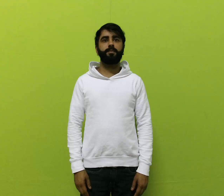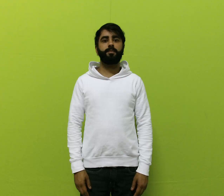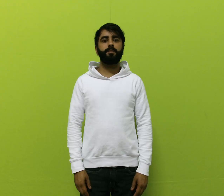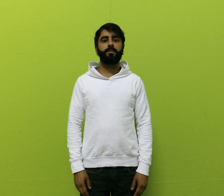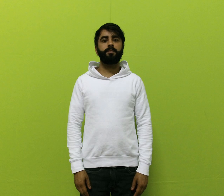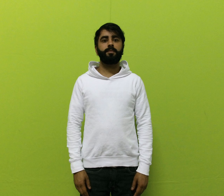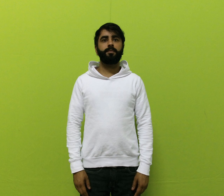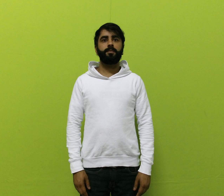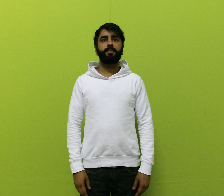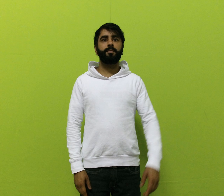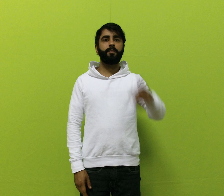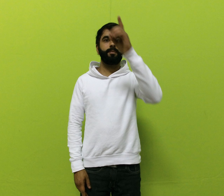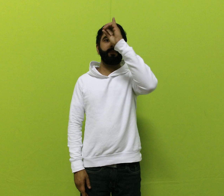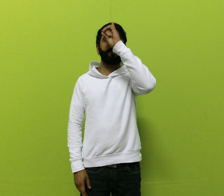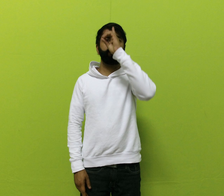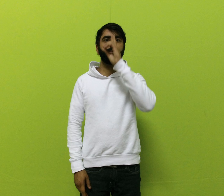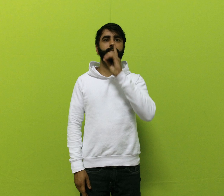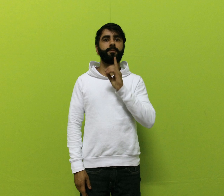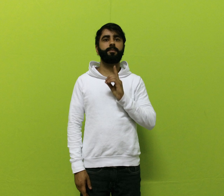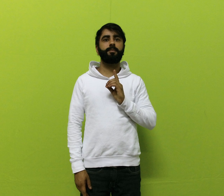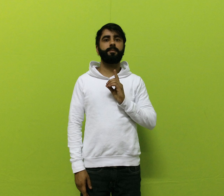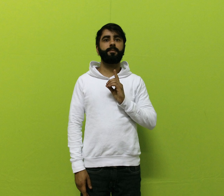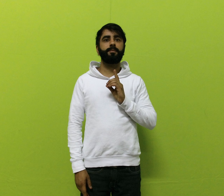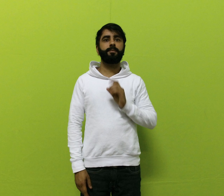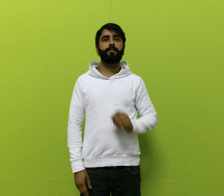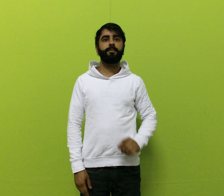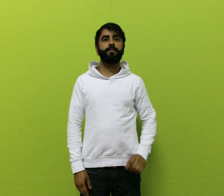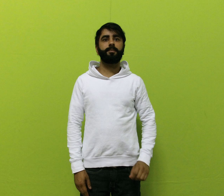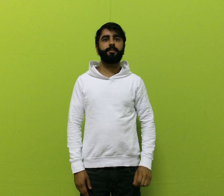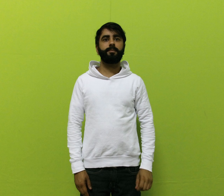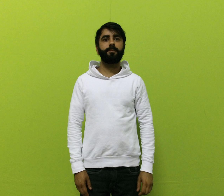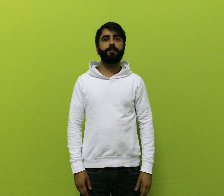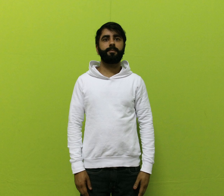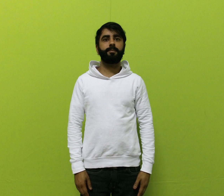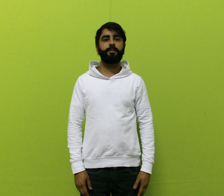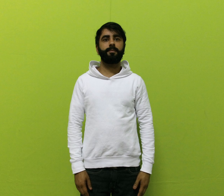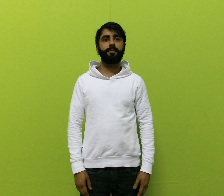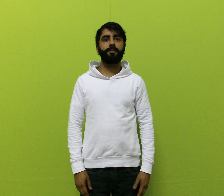amarelo